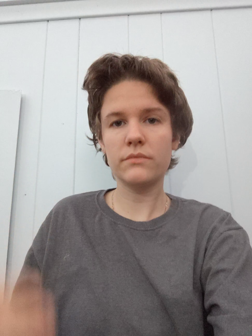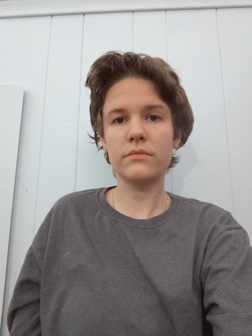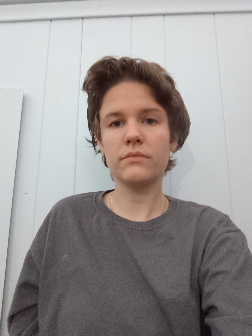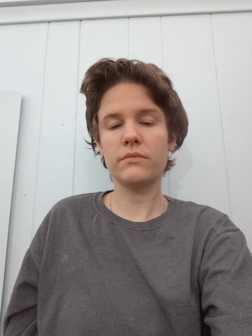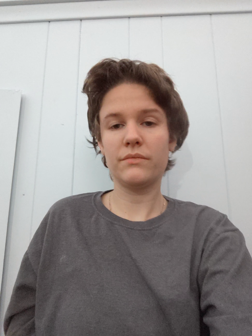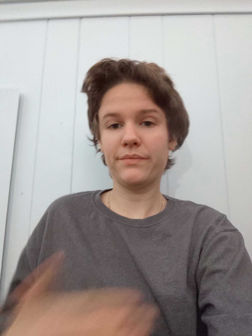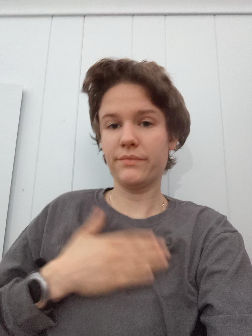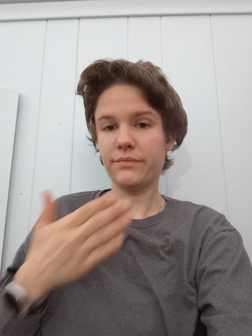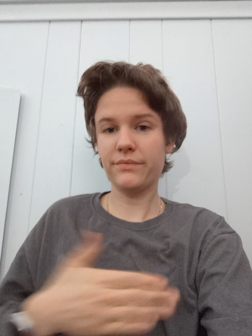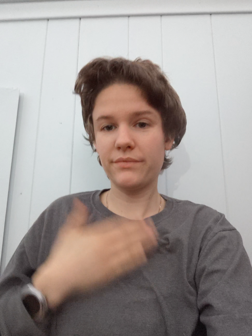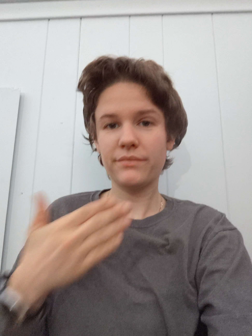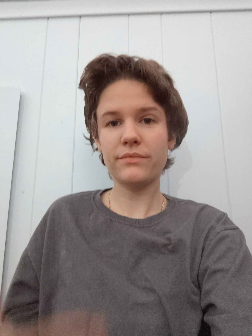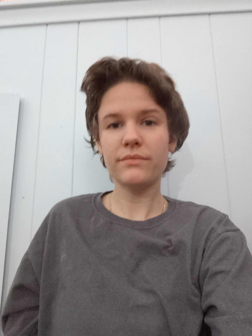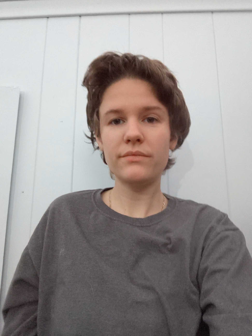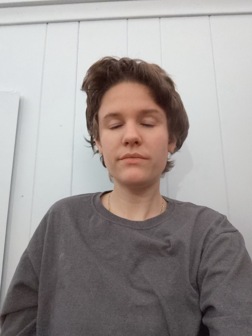happy